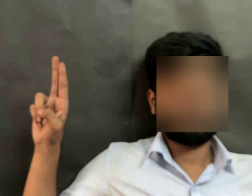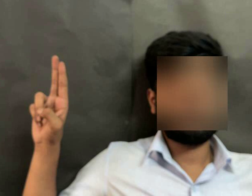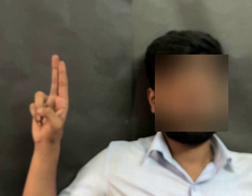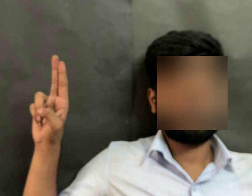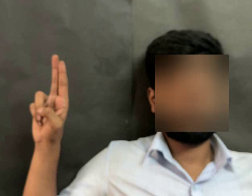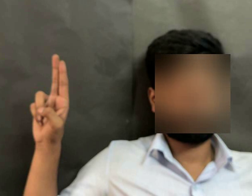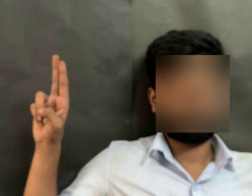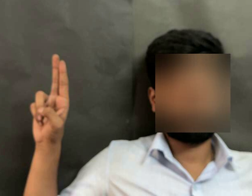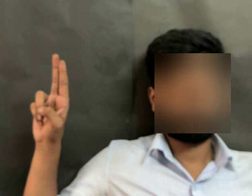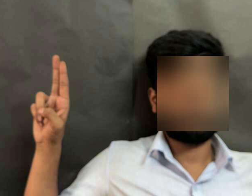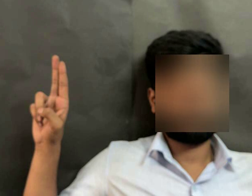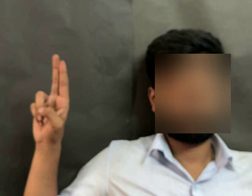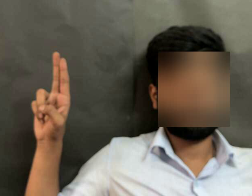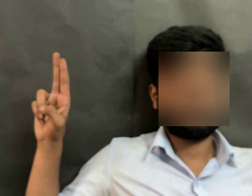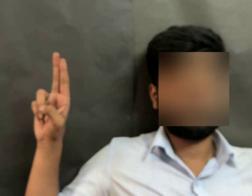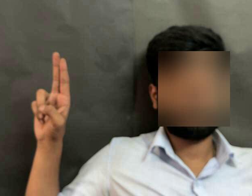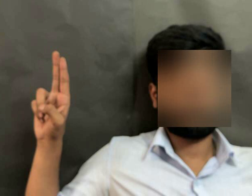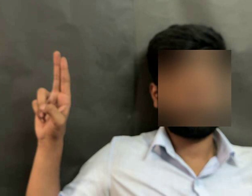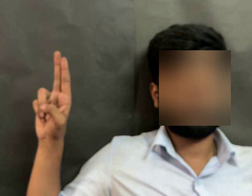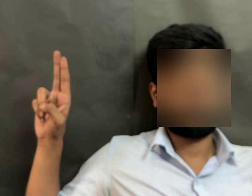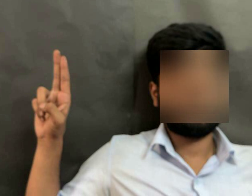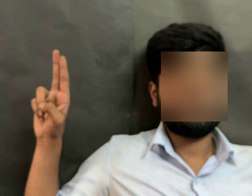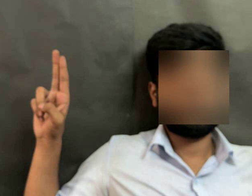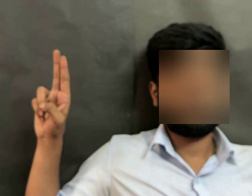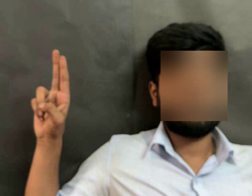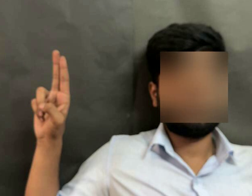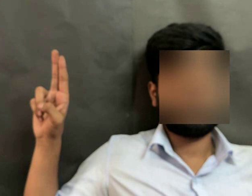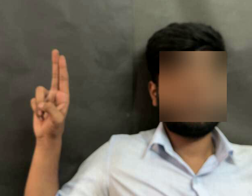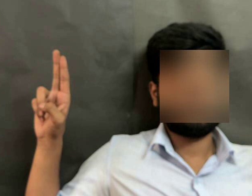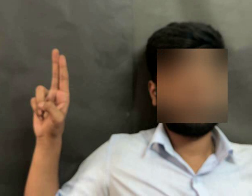U